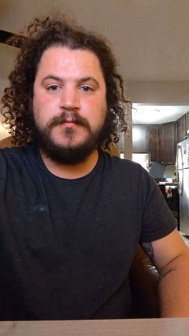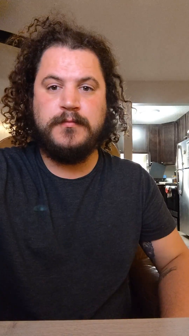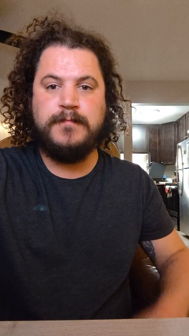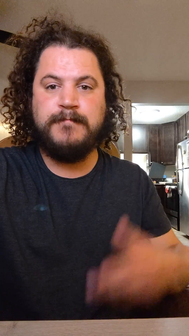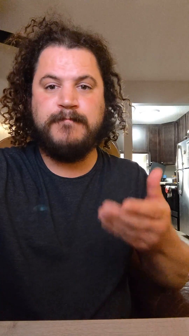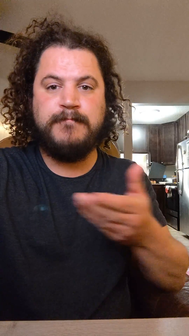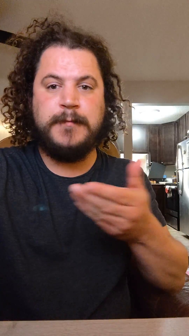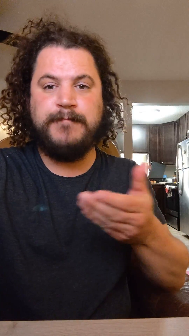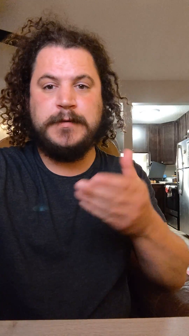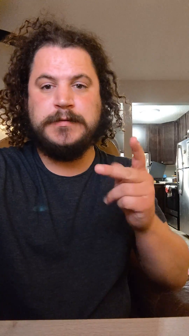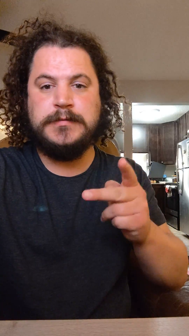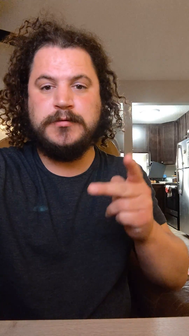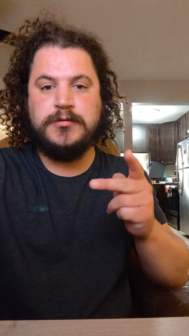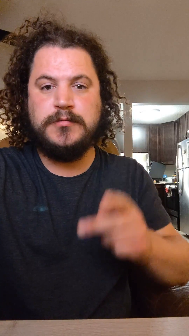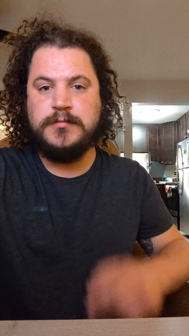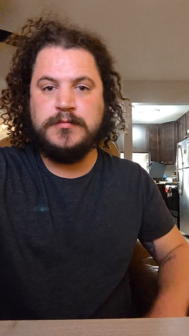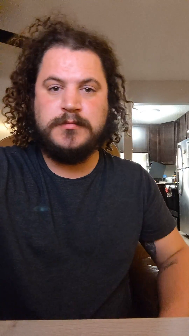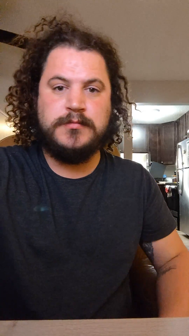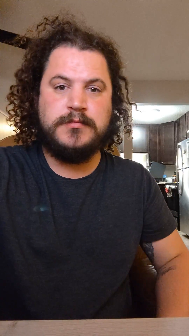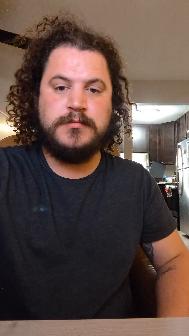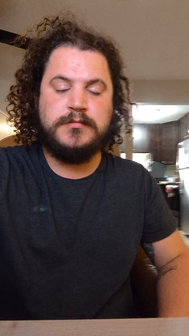babysitter